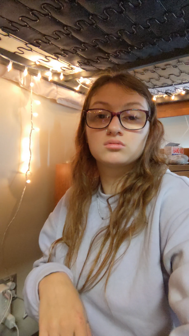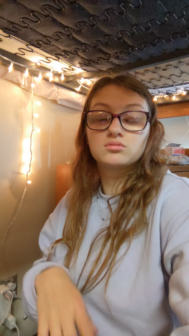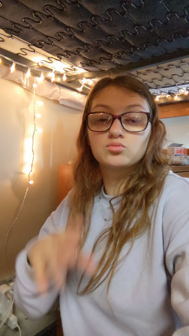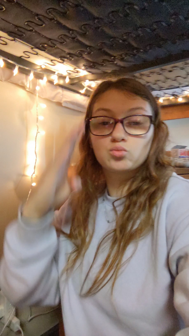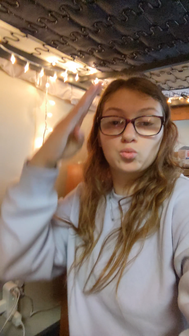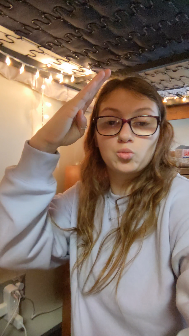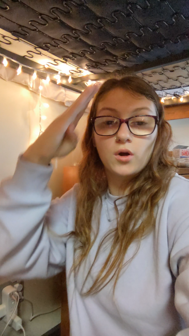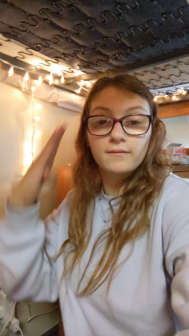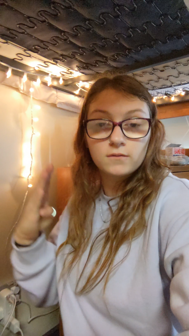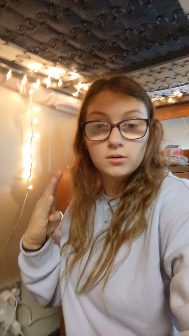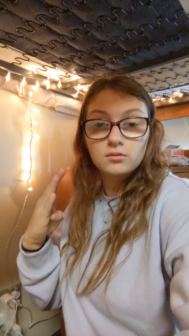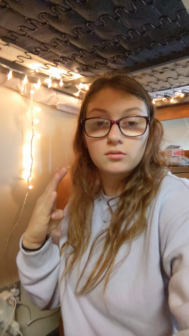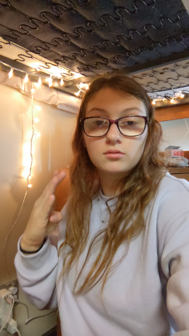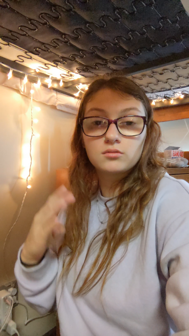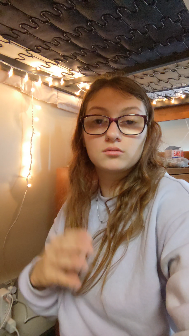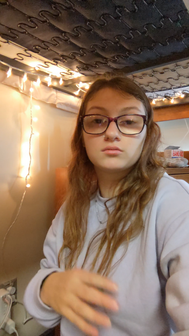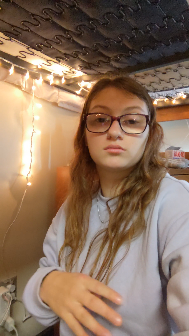roof